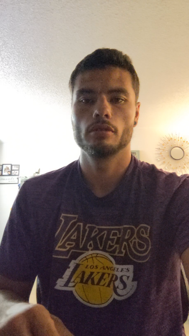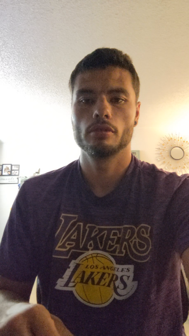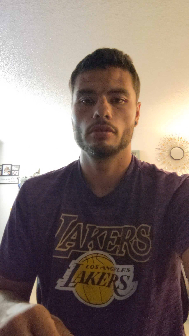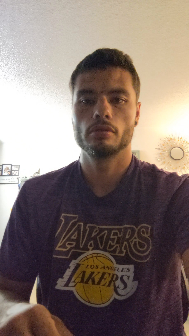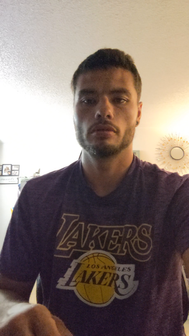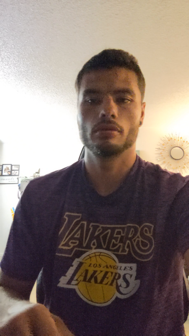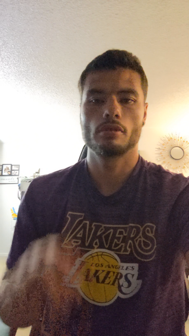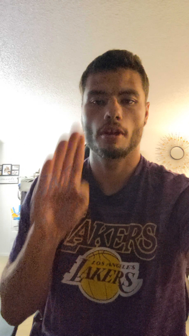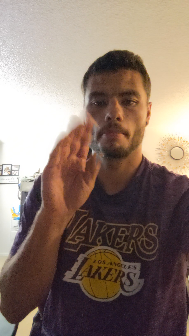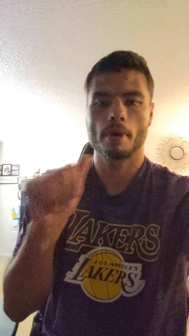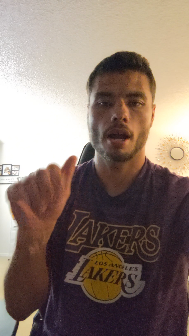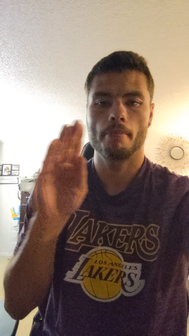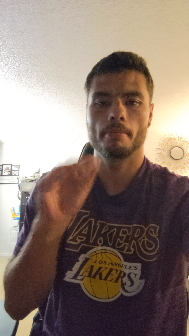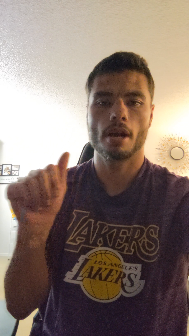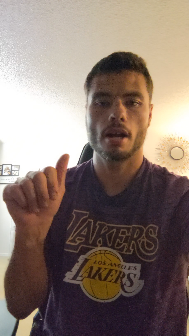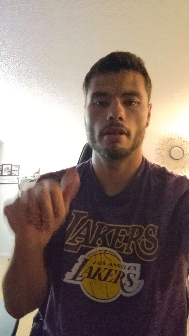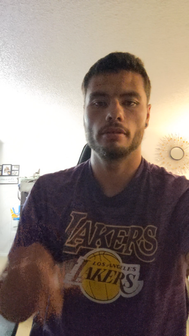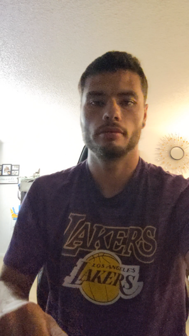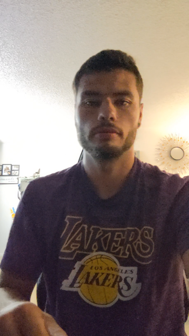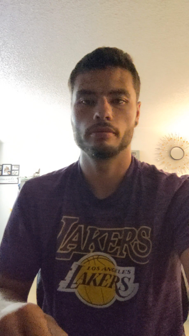baa baa